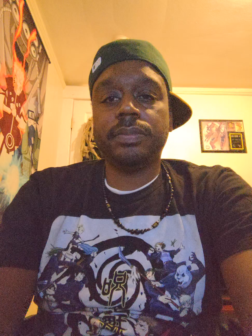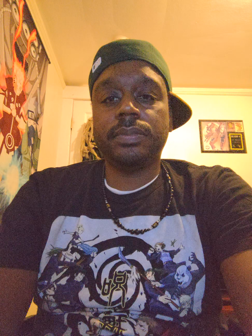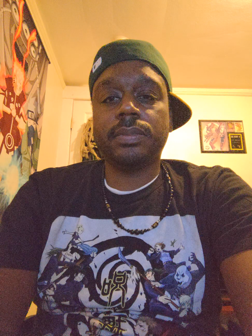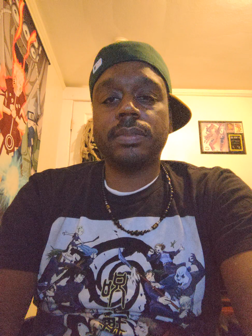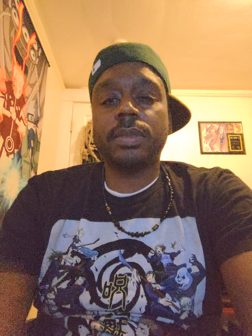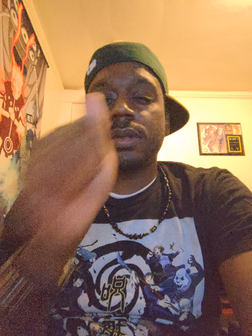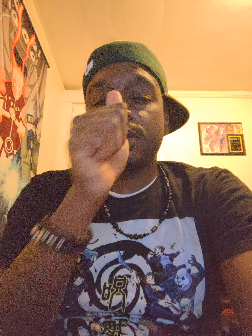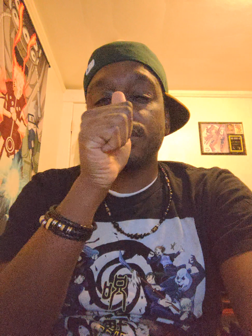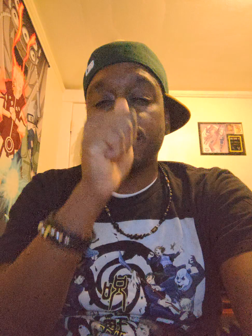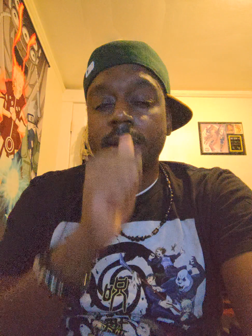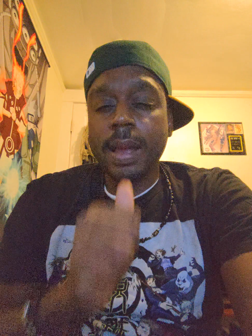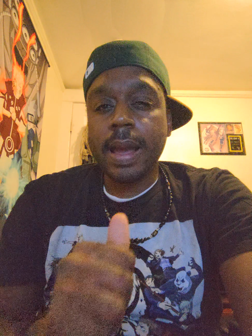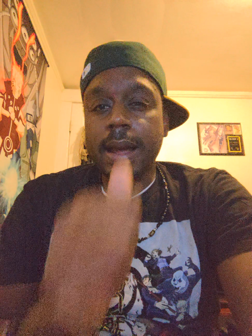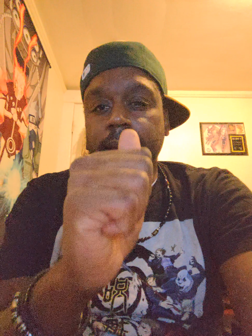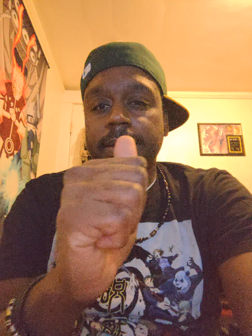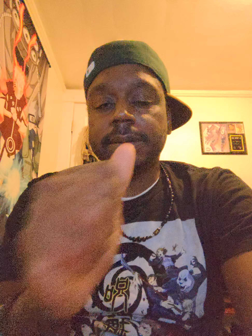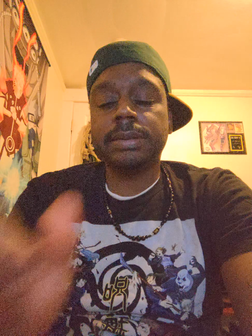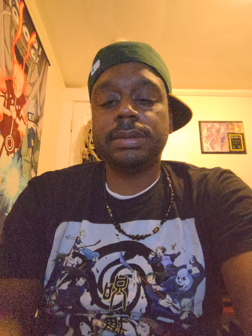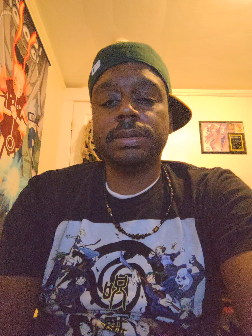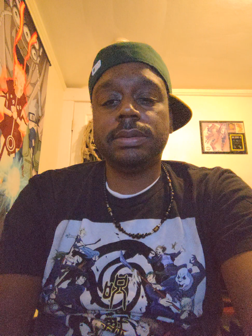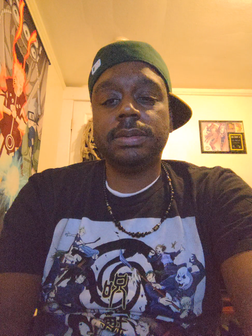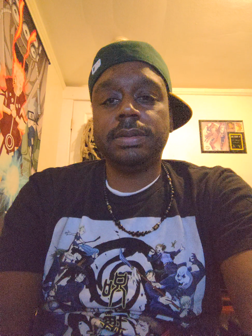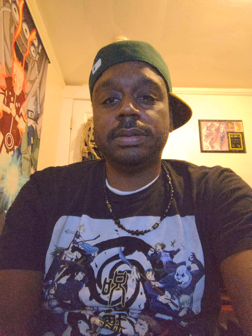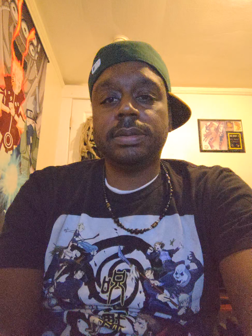hide